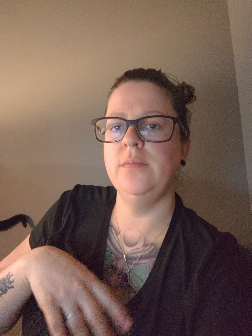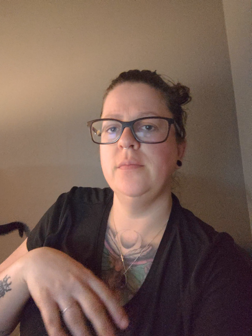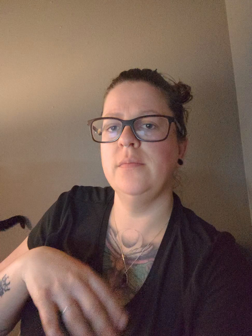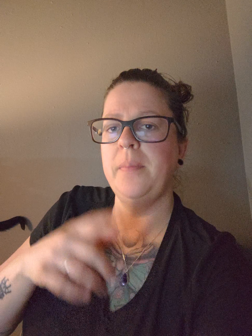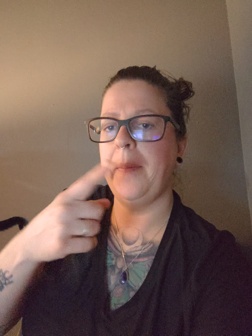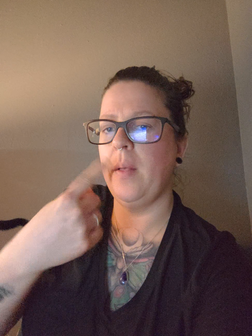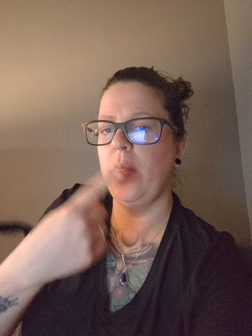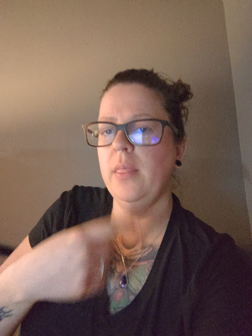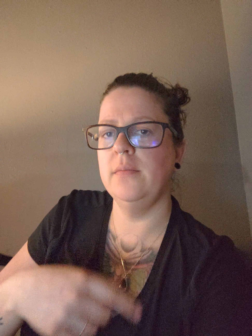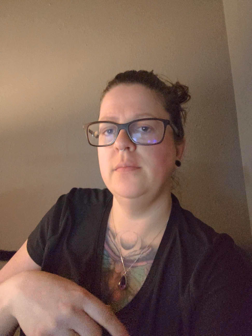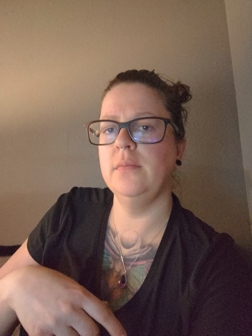mouth